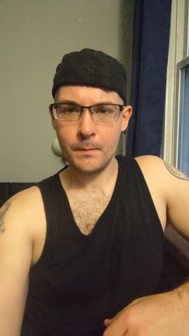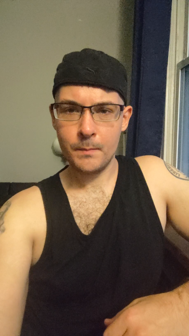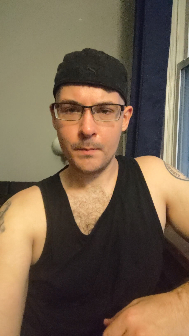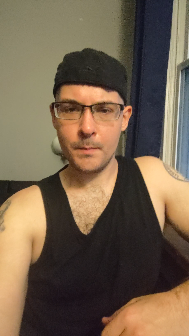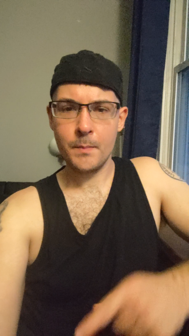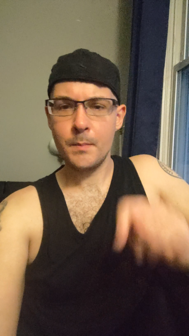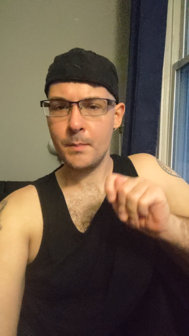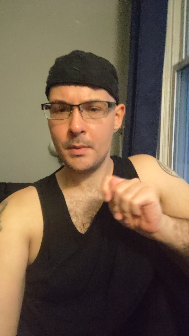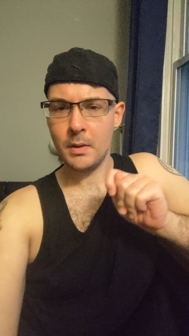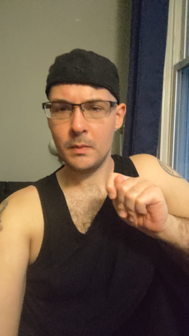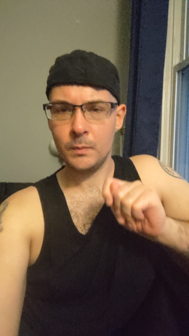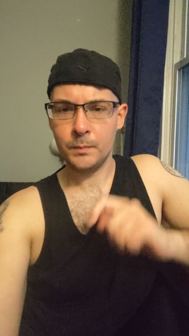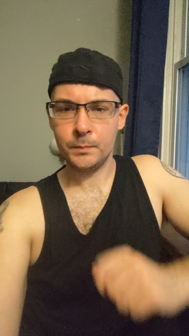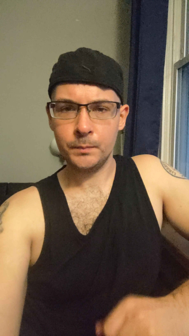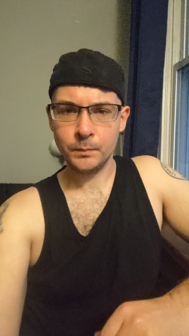bathroom